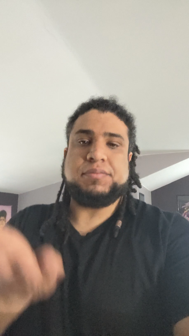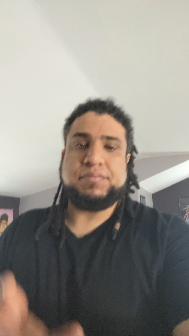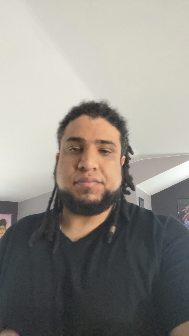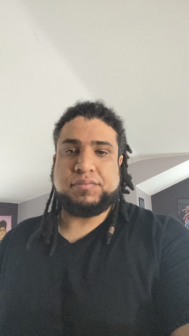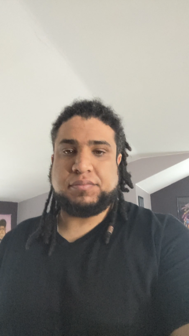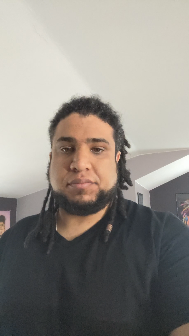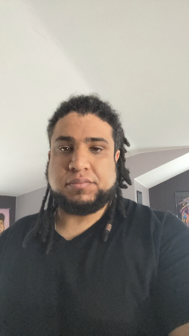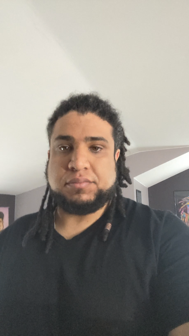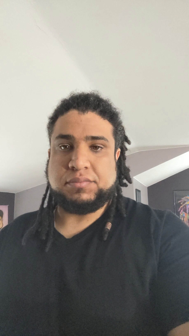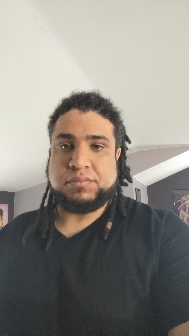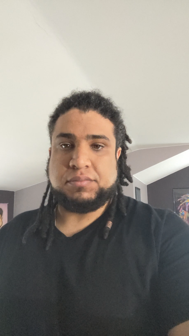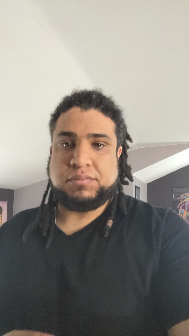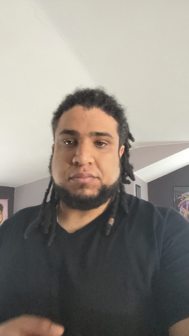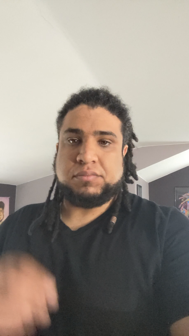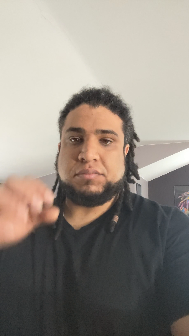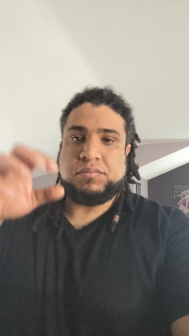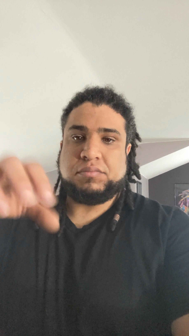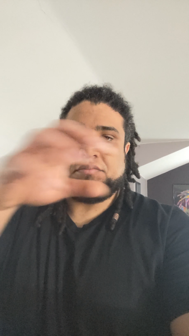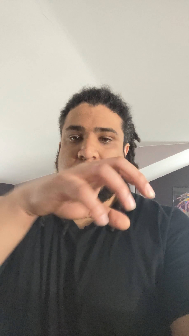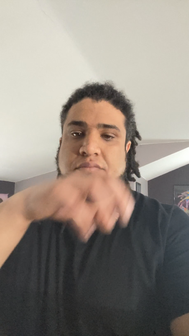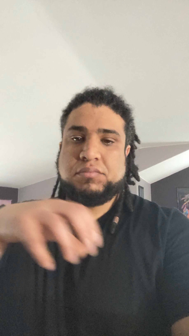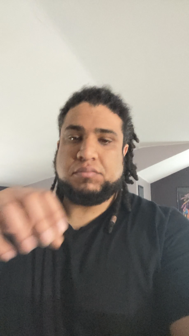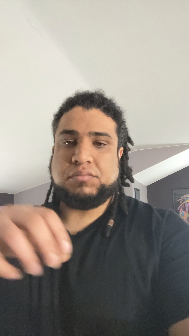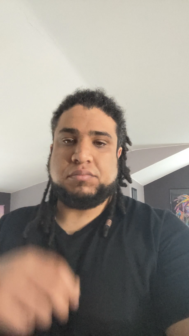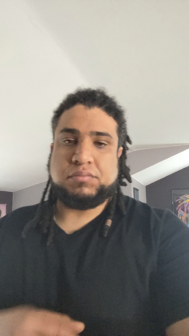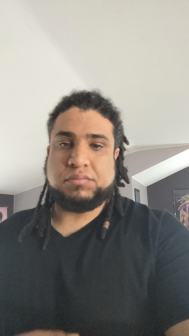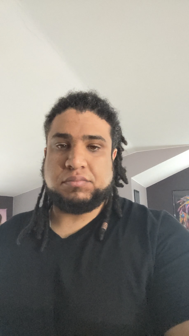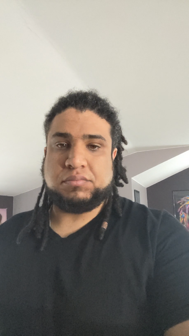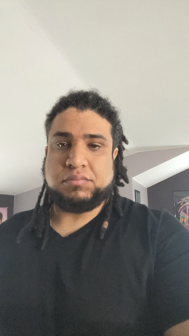block